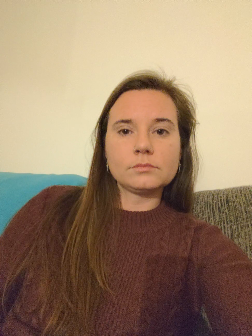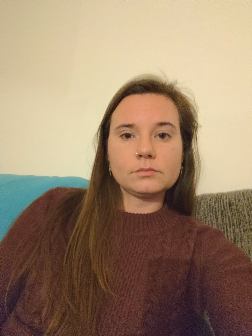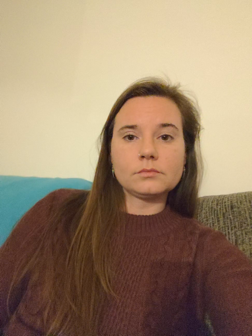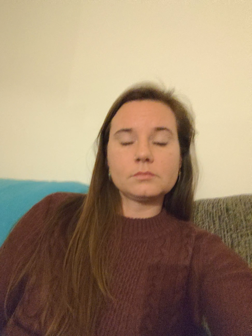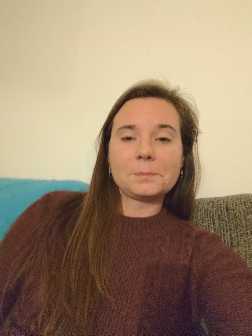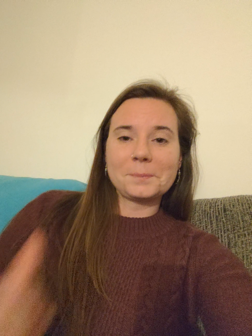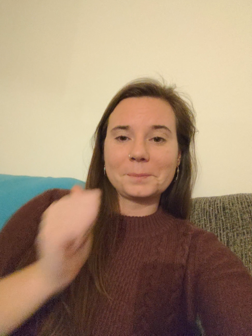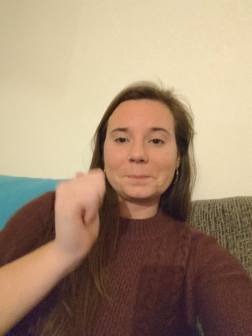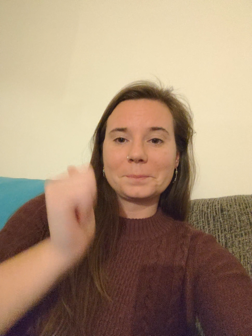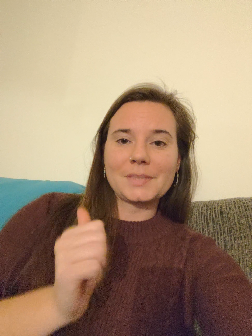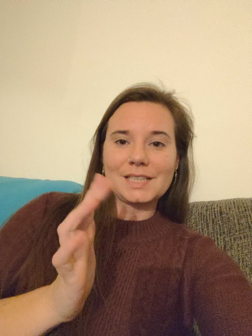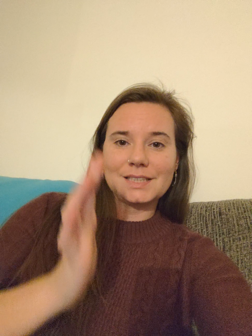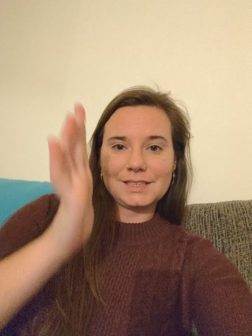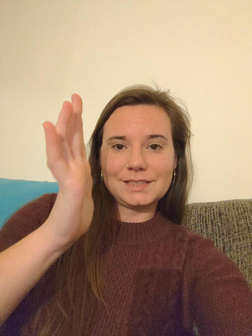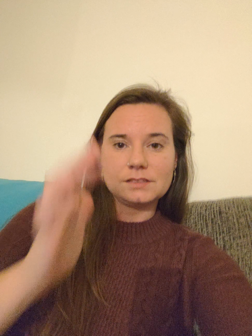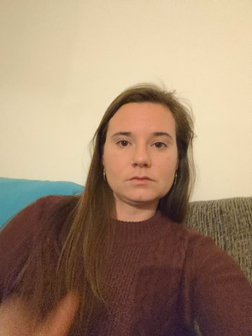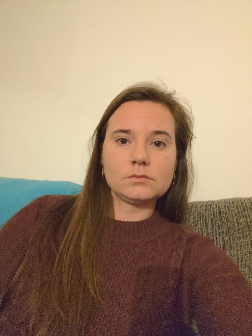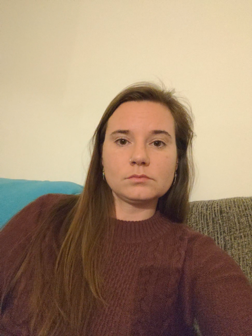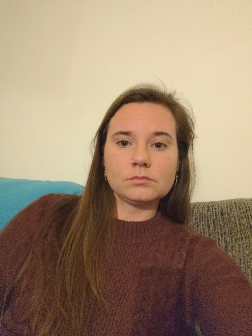mitten